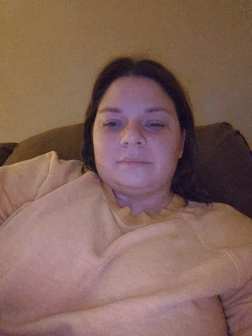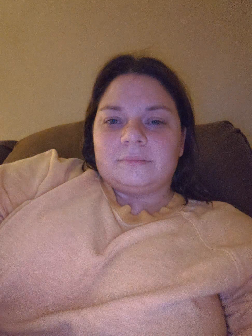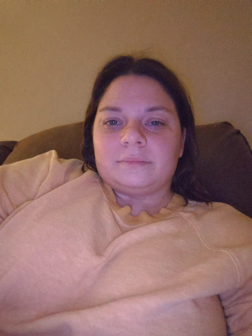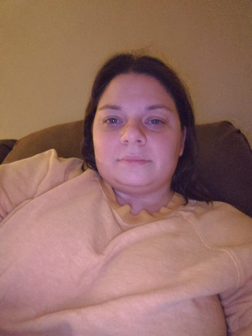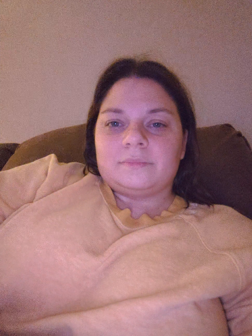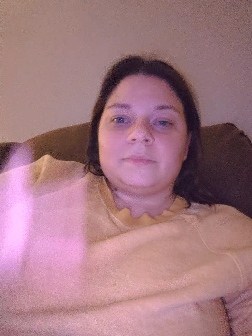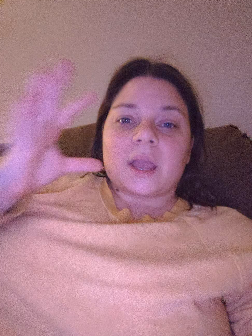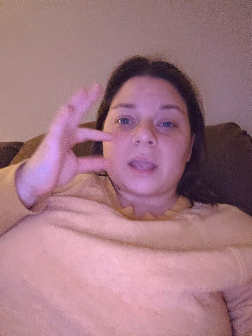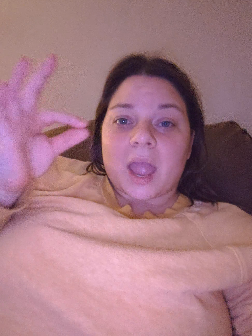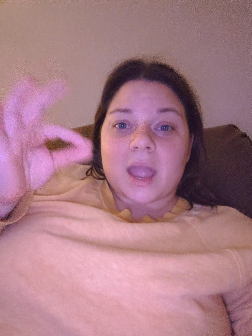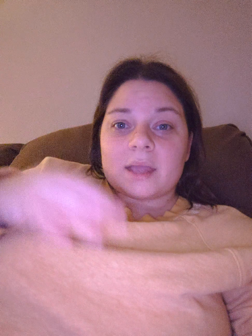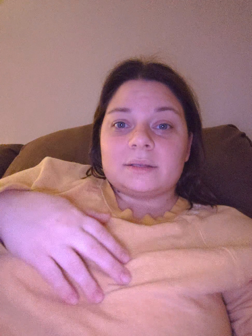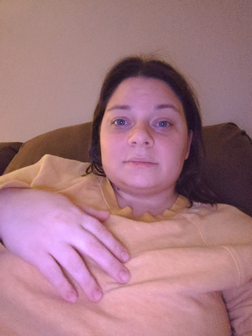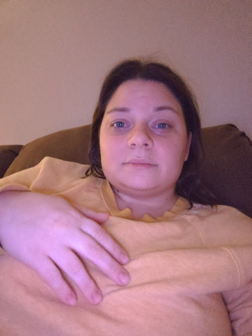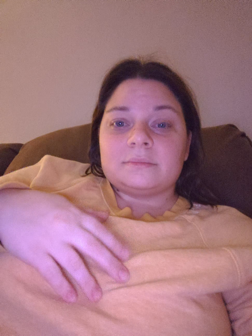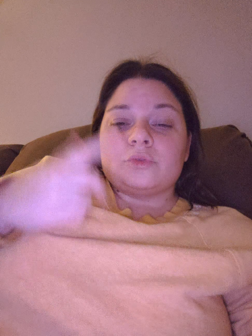cat